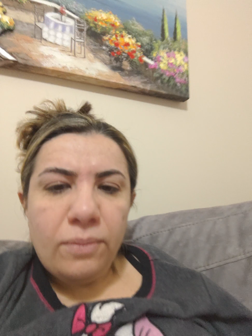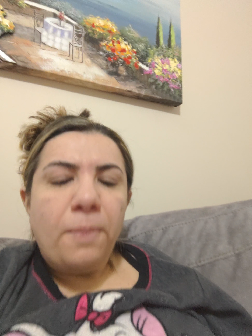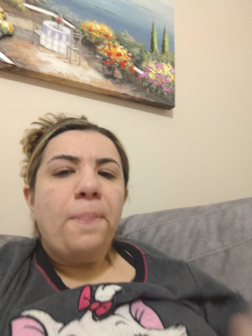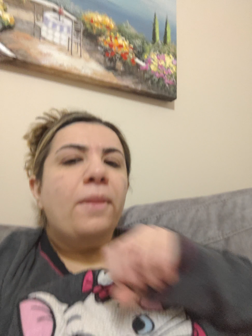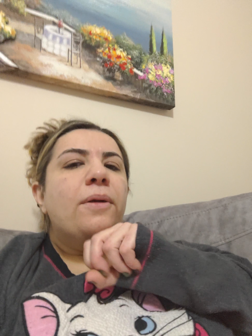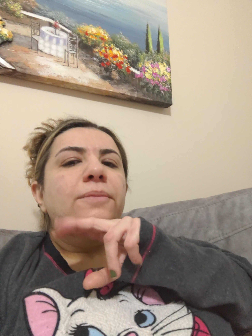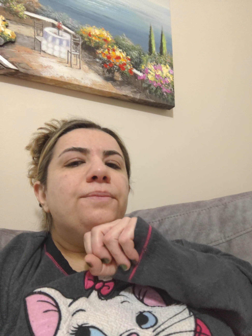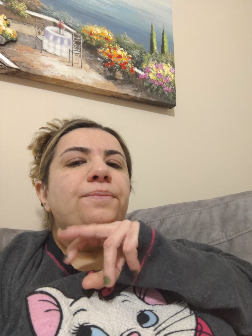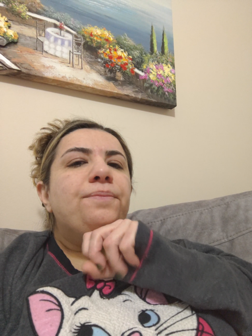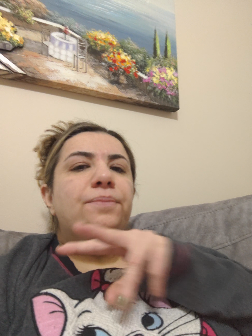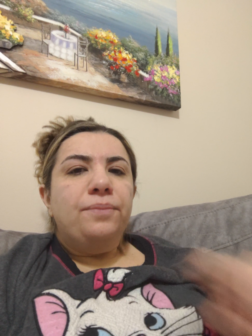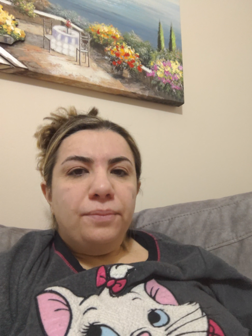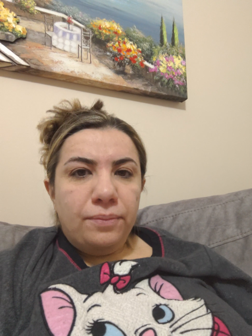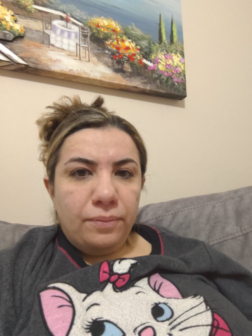frog